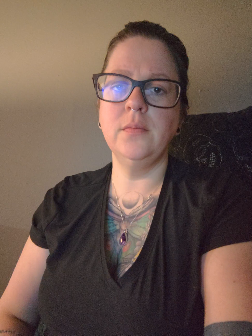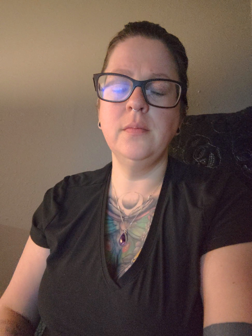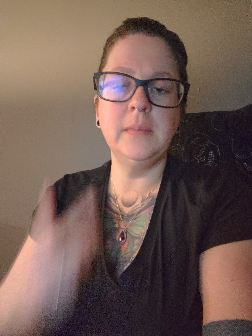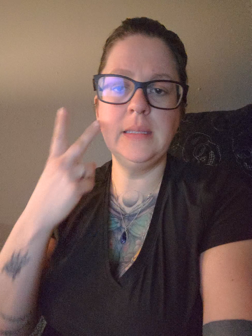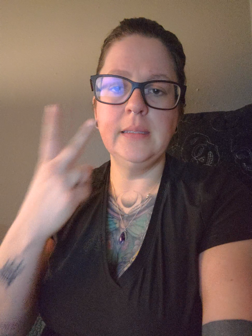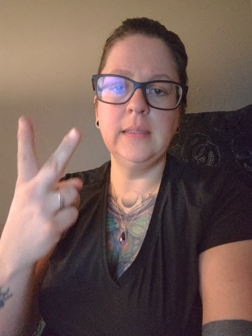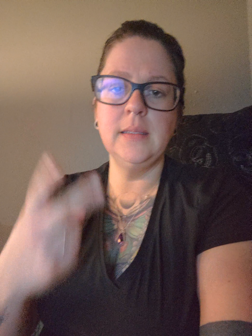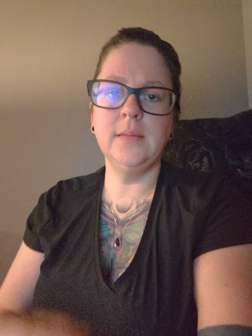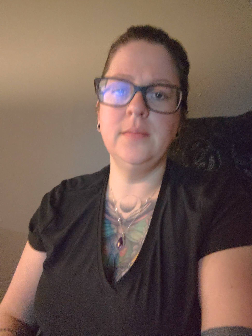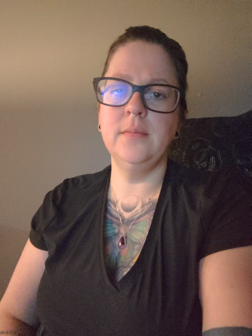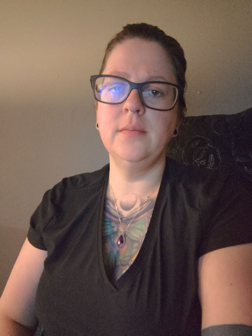see